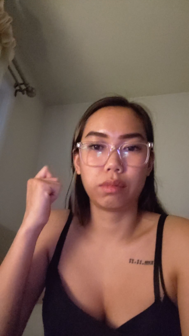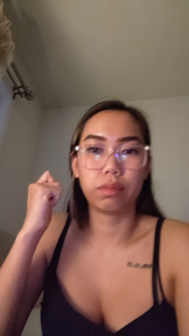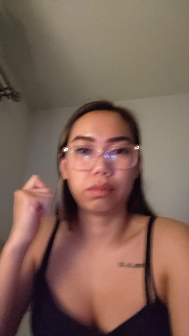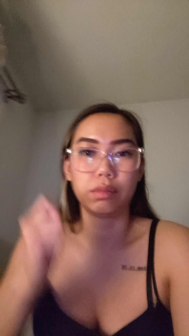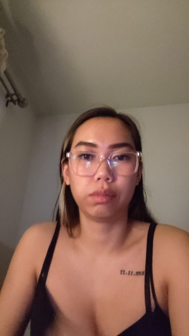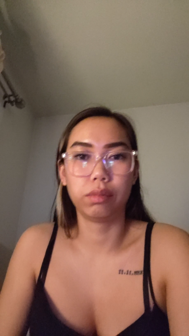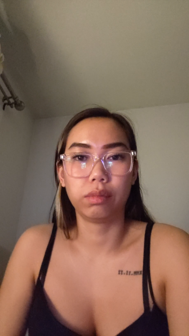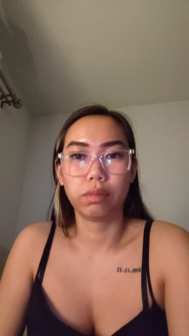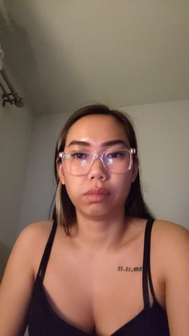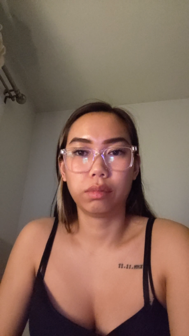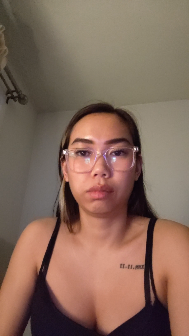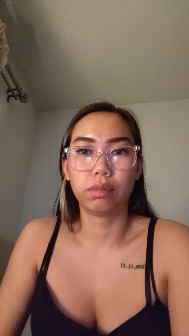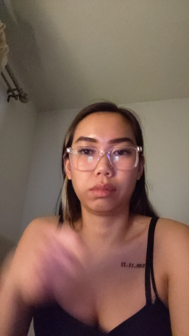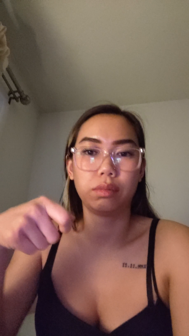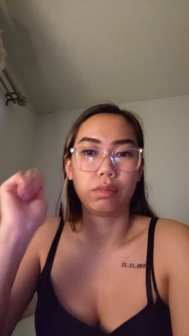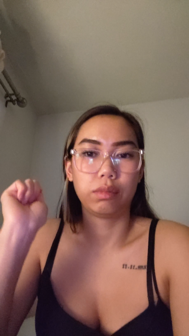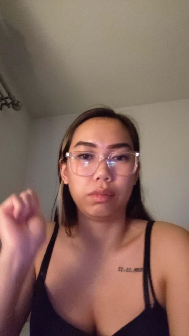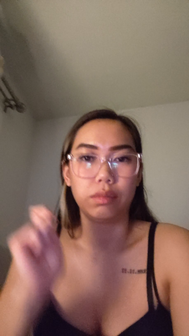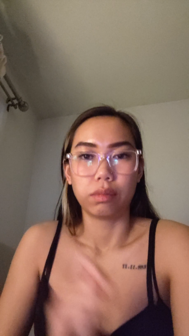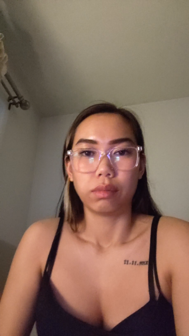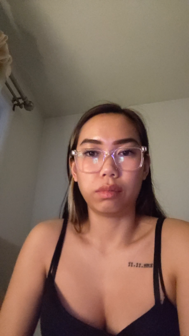rip